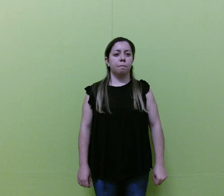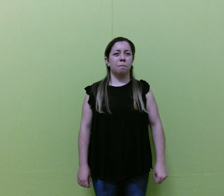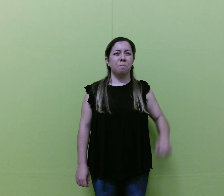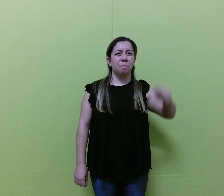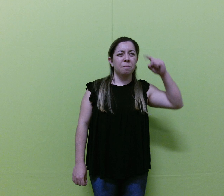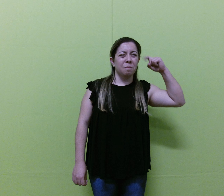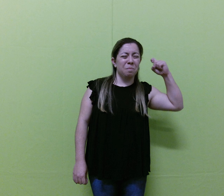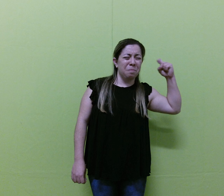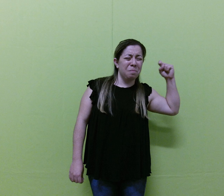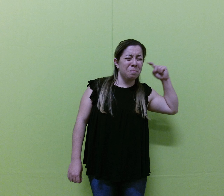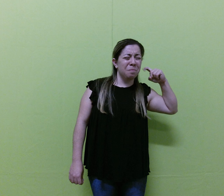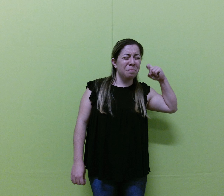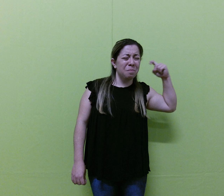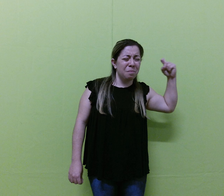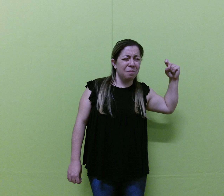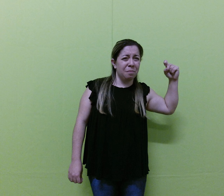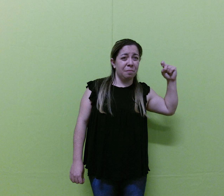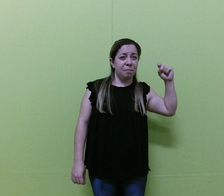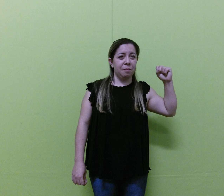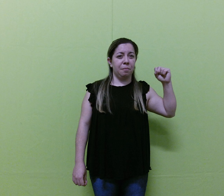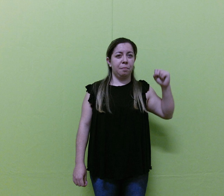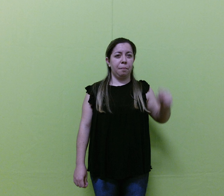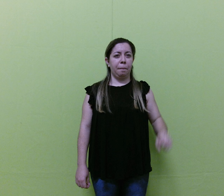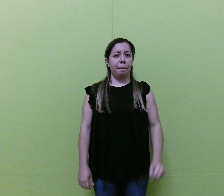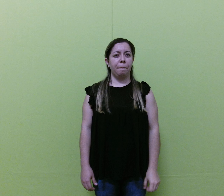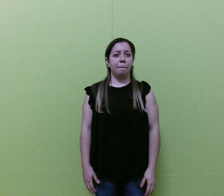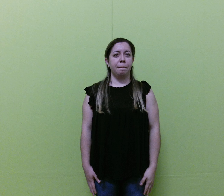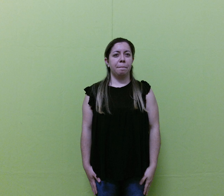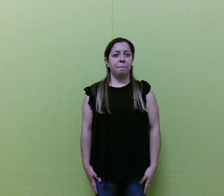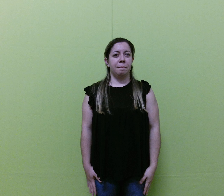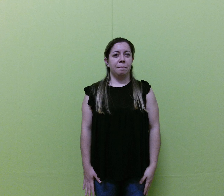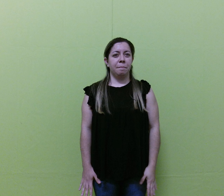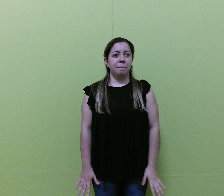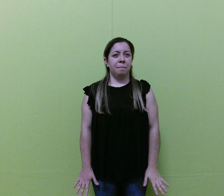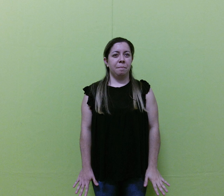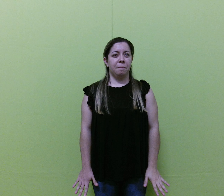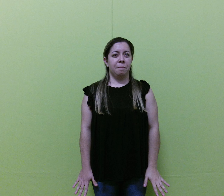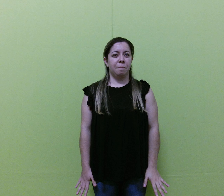barulho